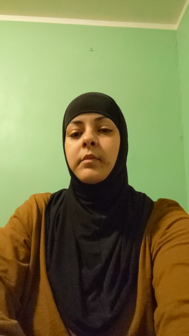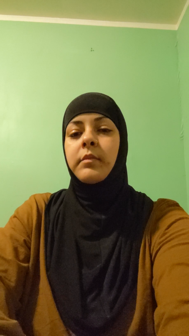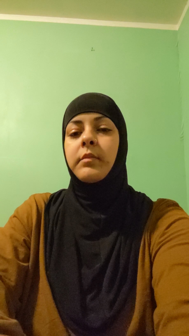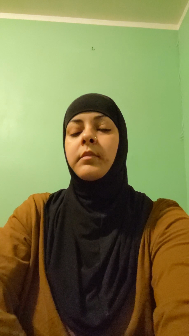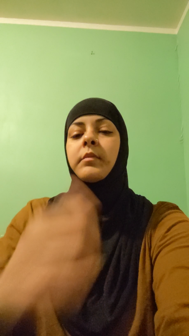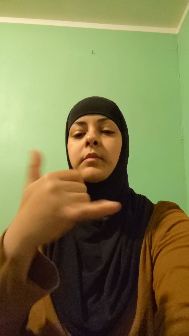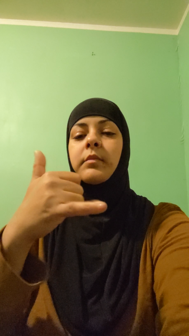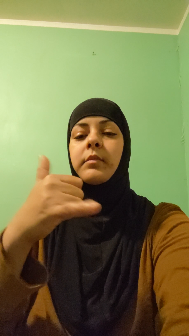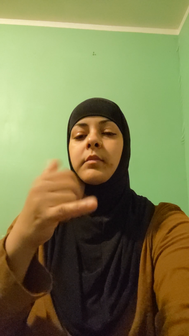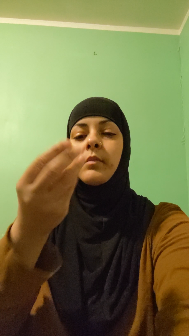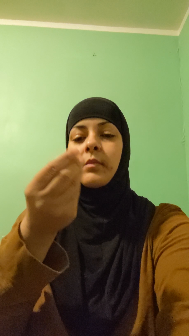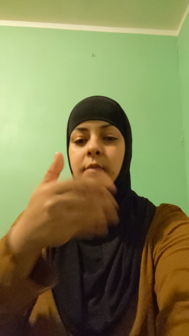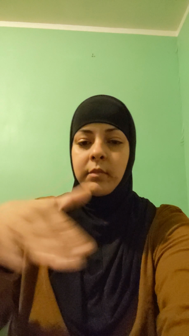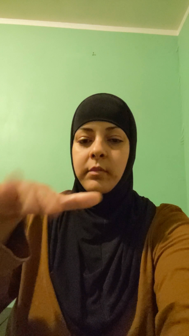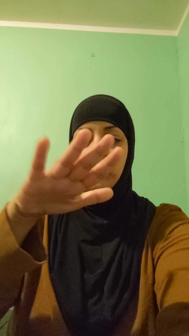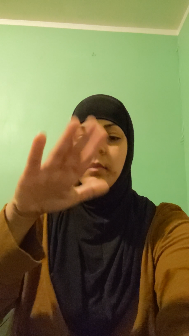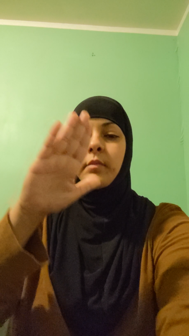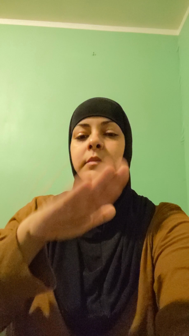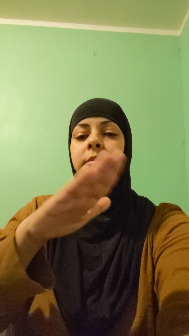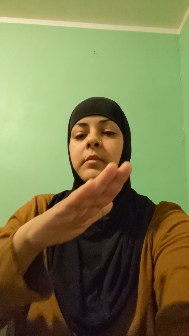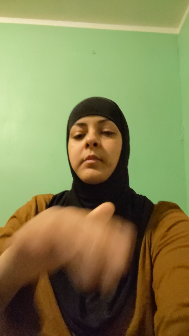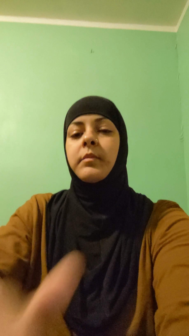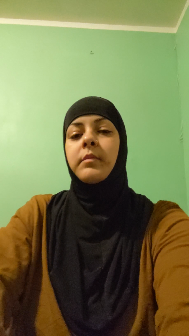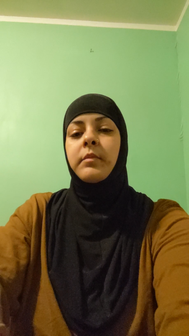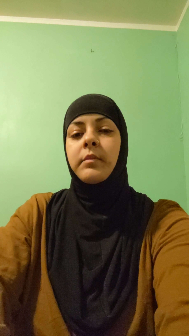playground